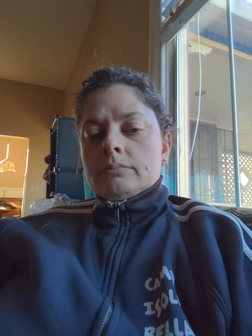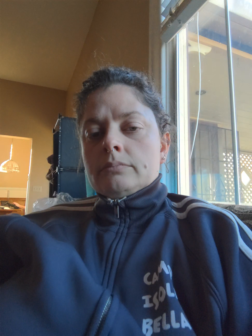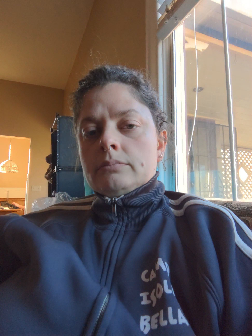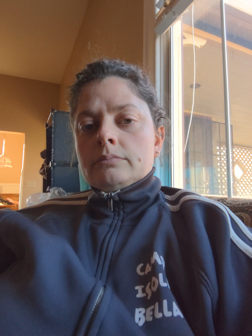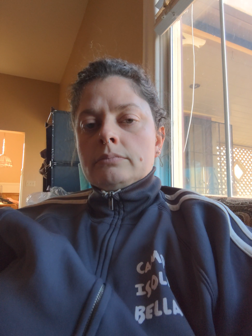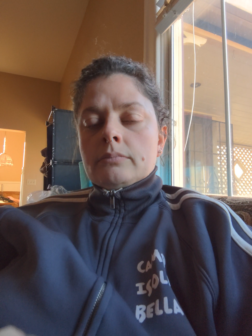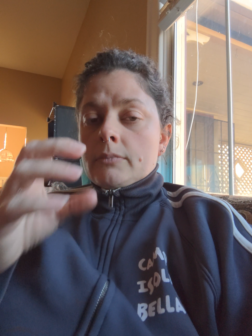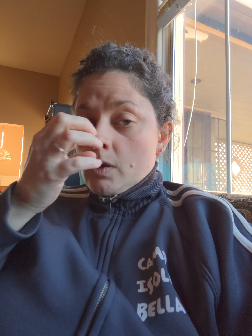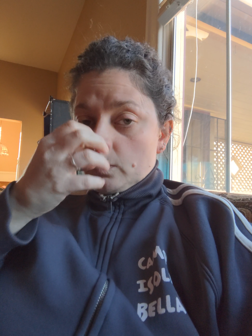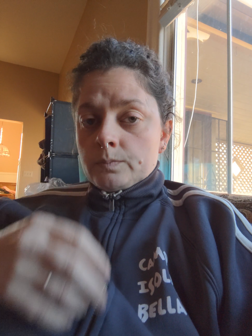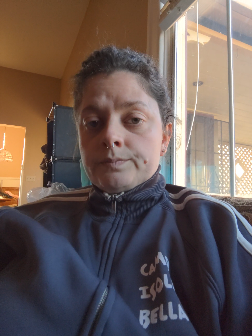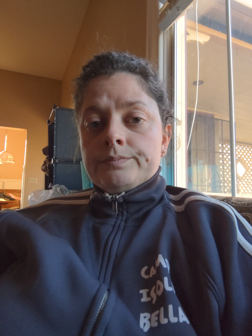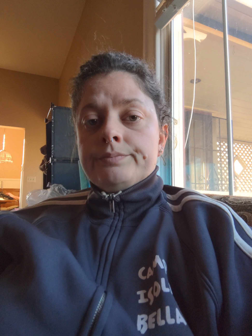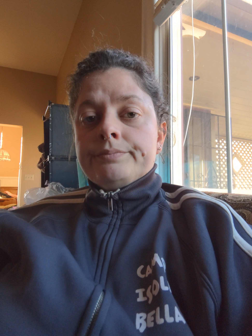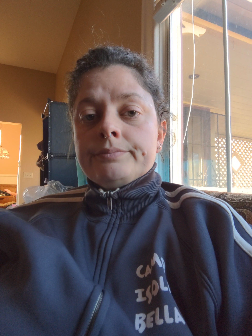clown